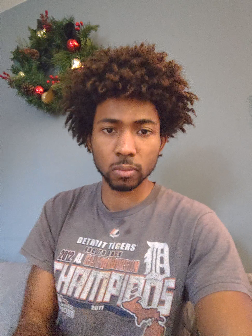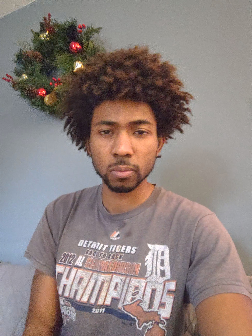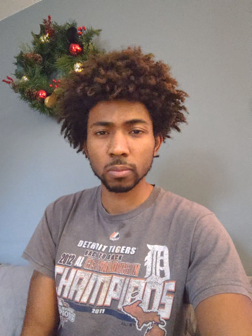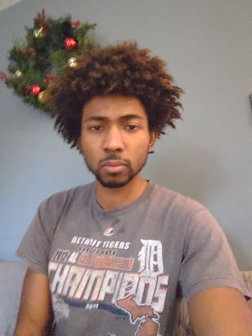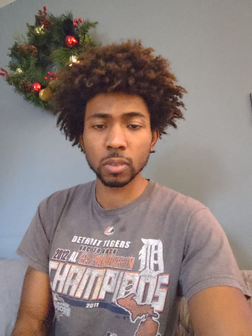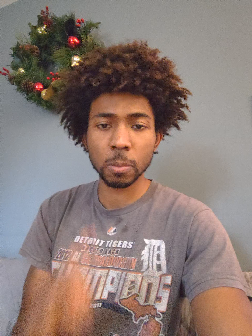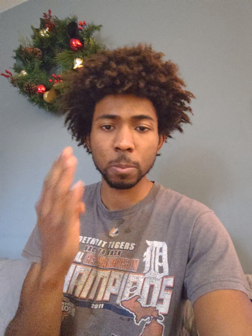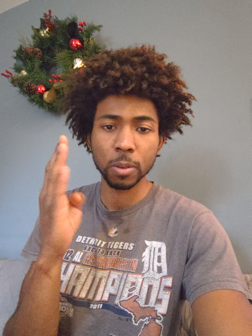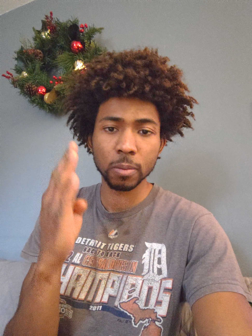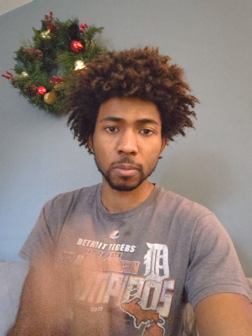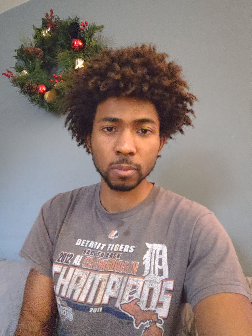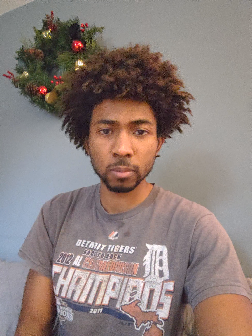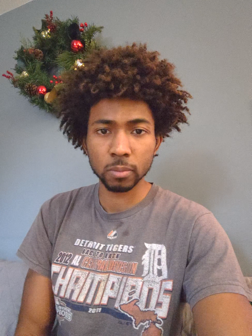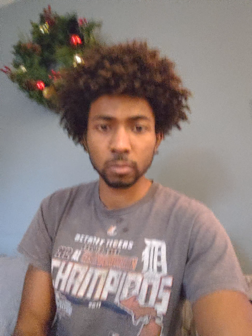blue